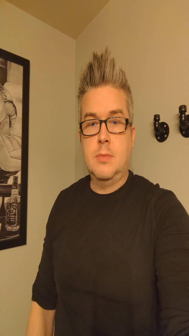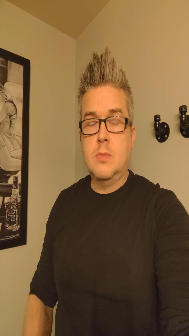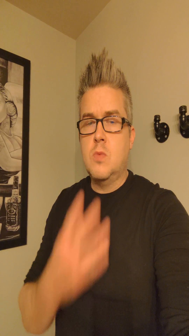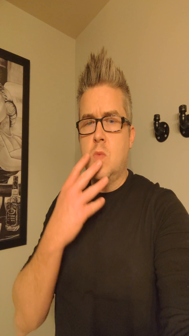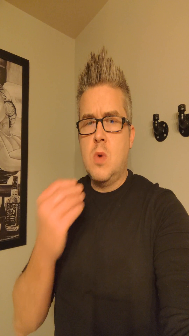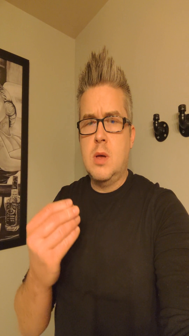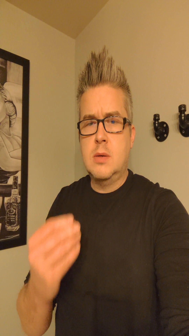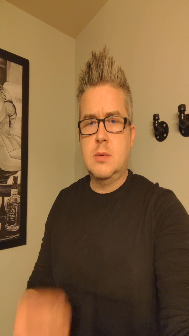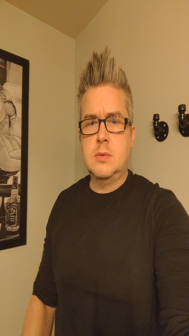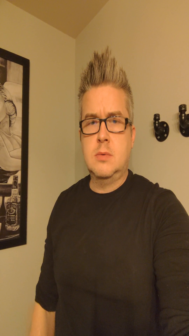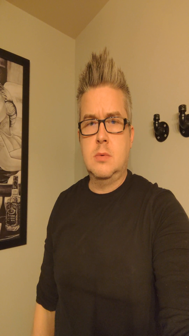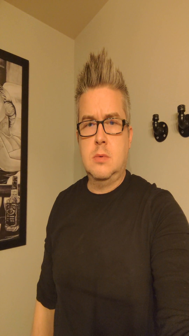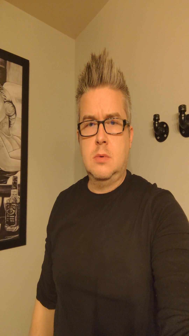wet